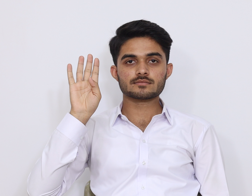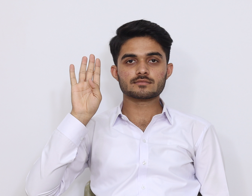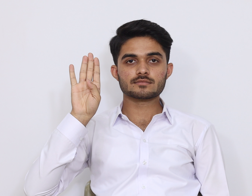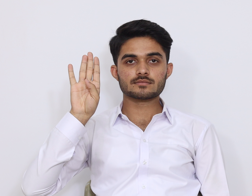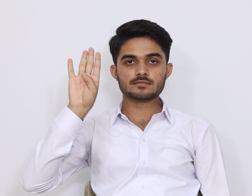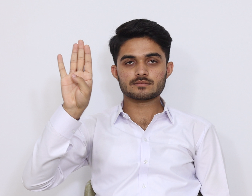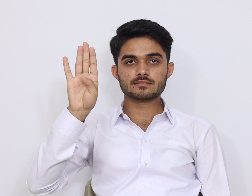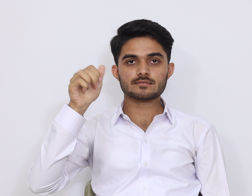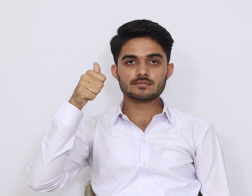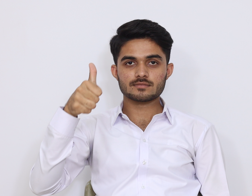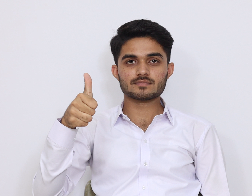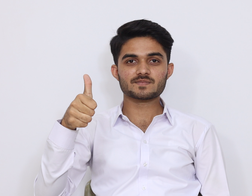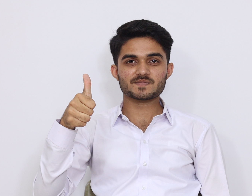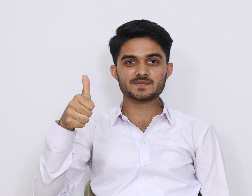best